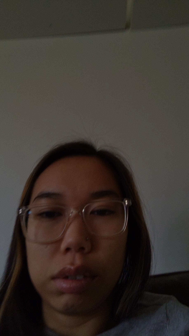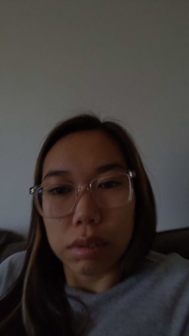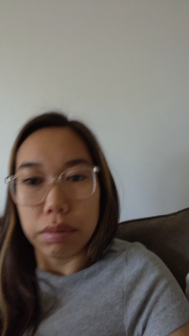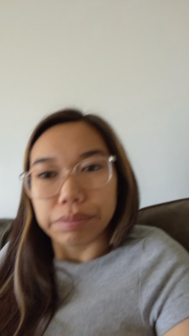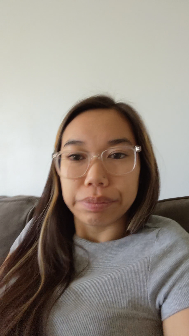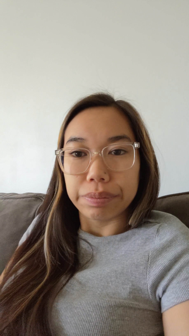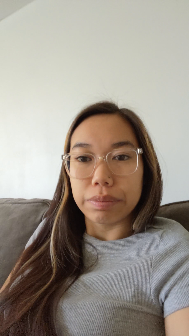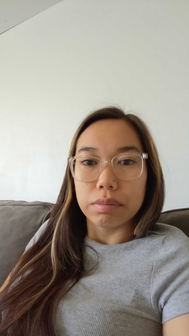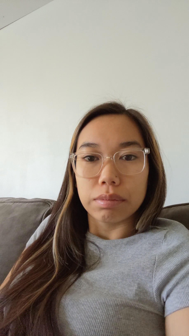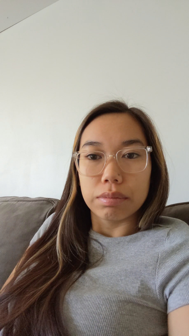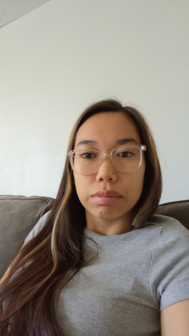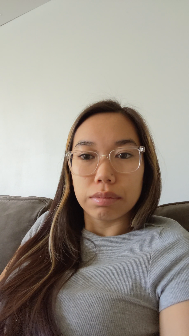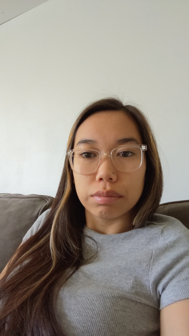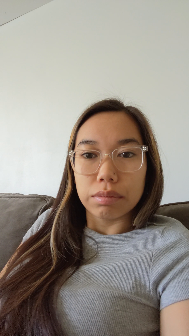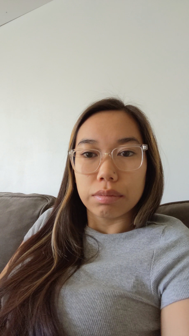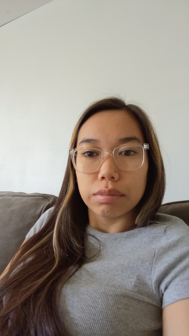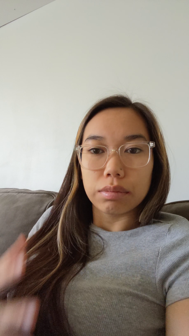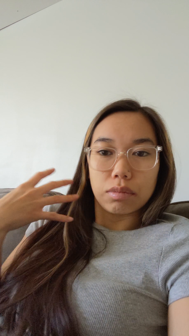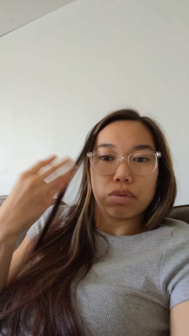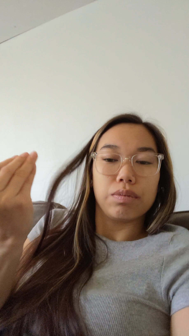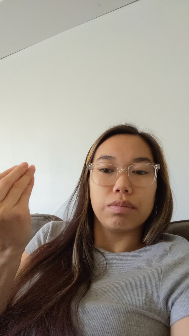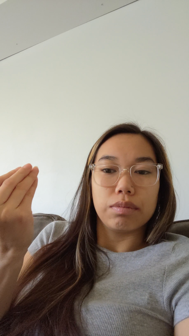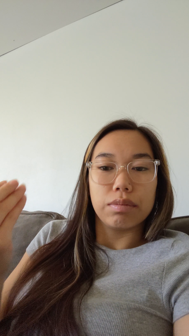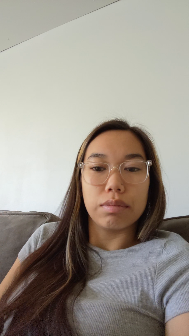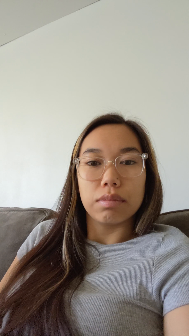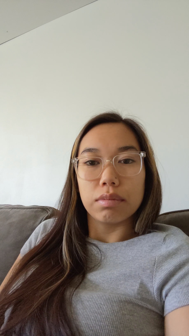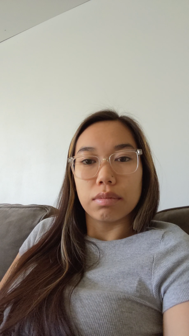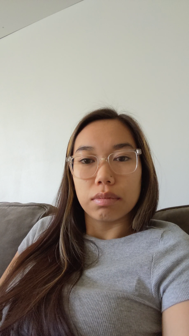got to